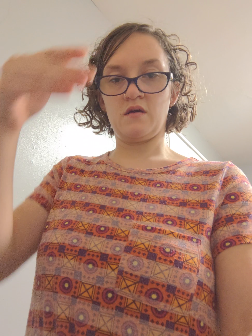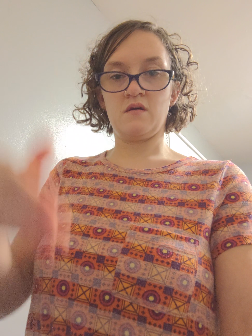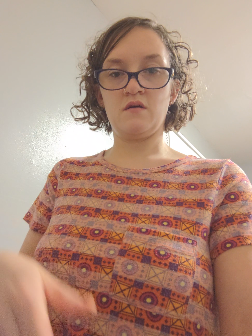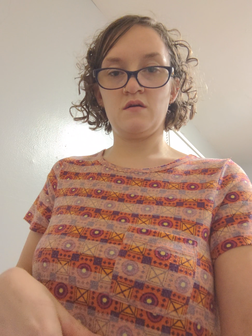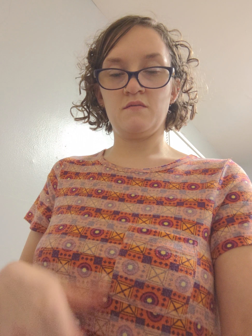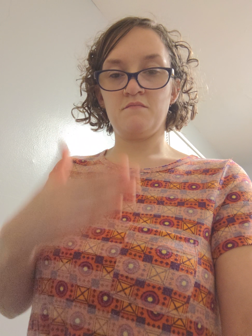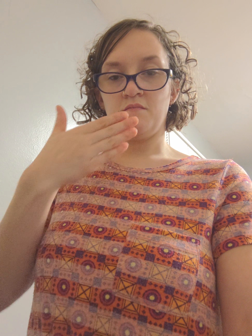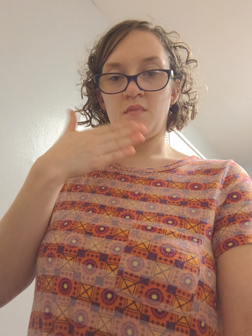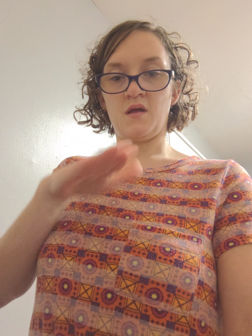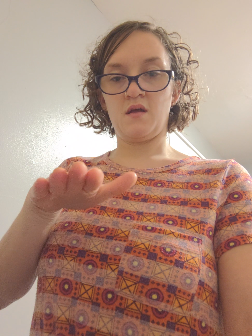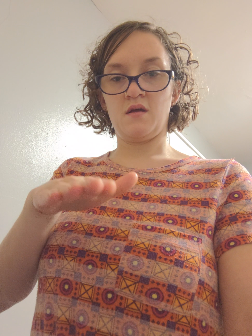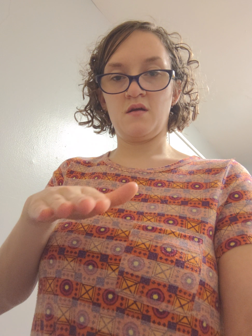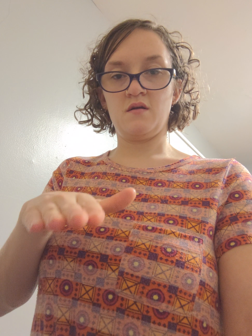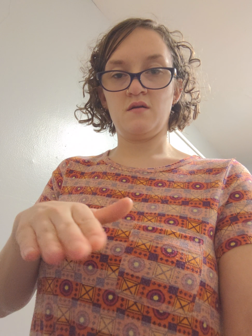bad